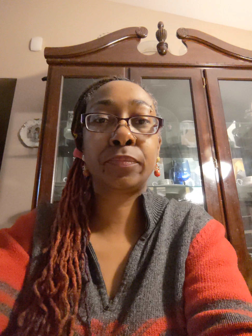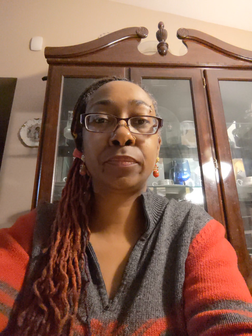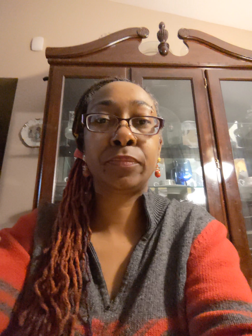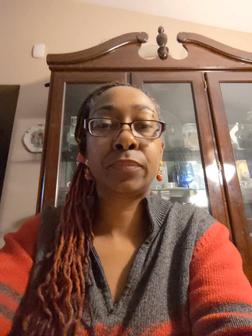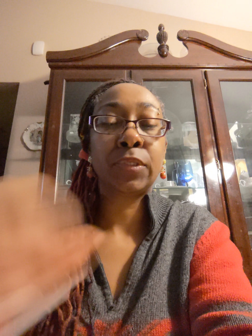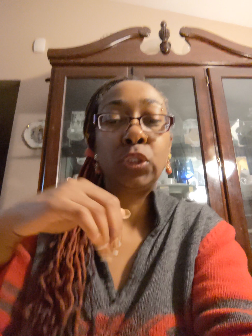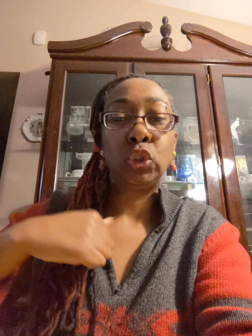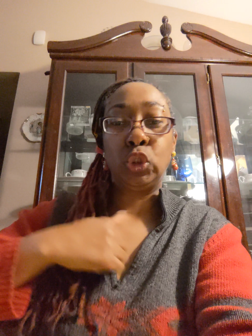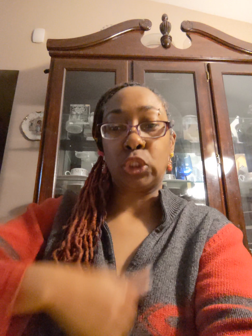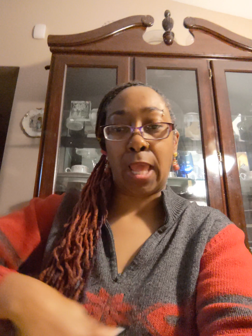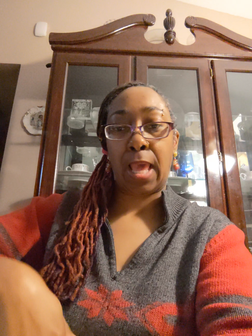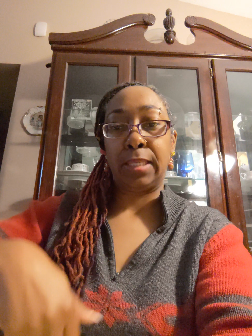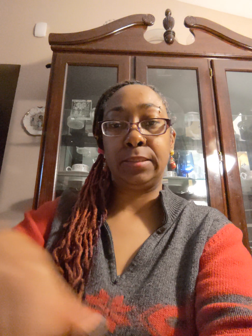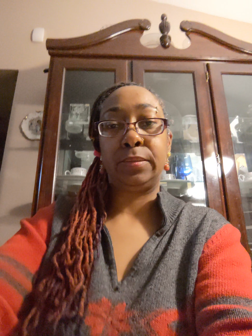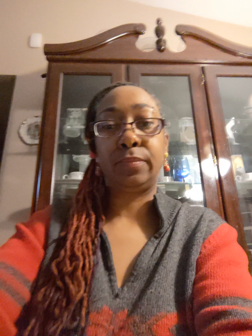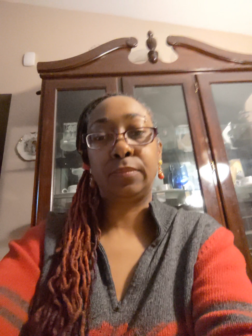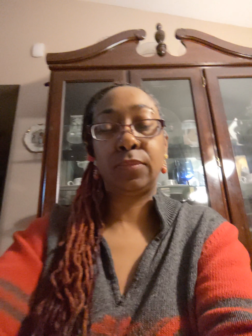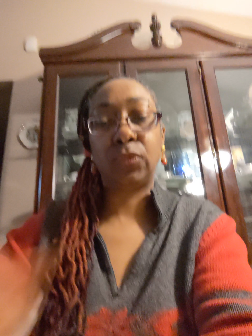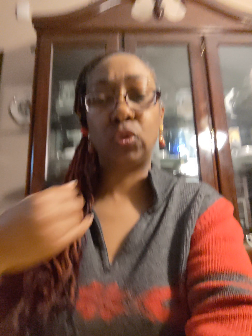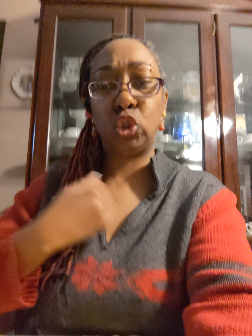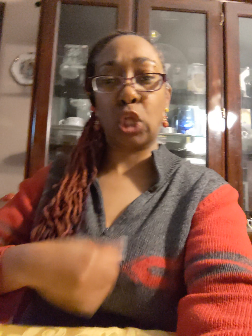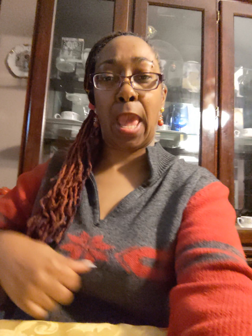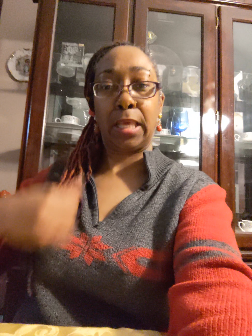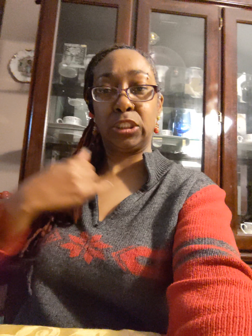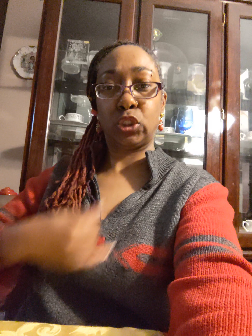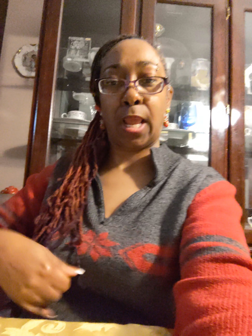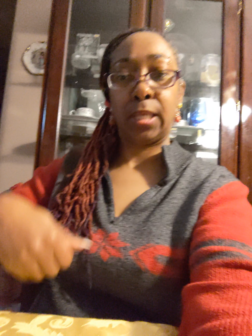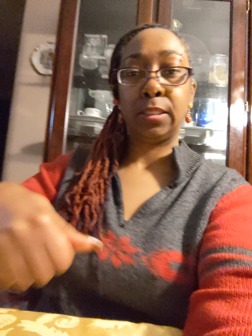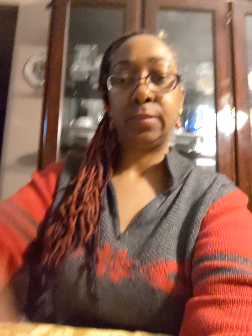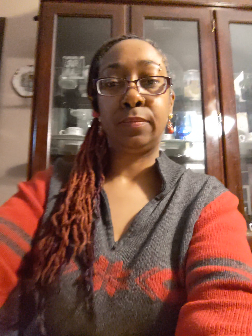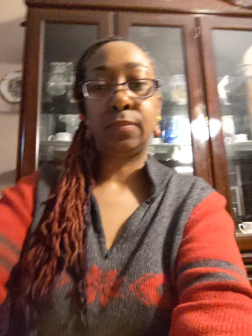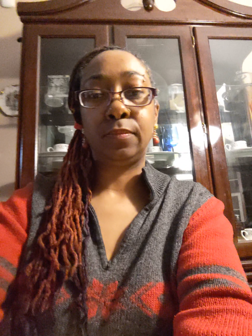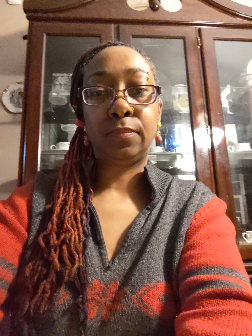jacket